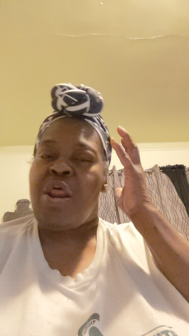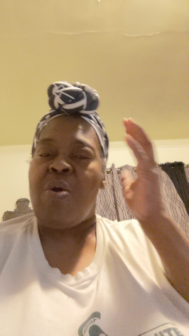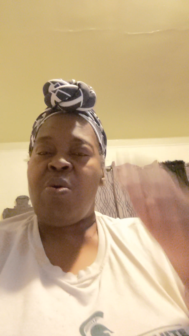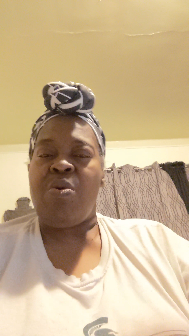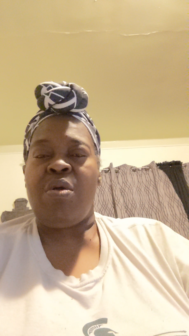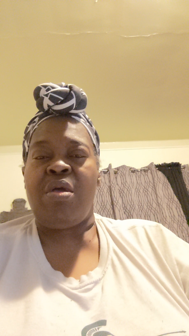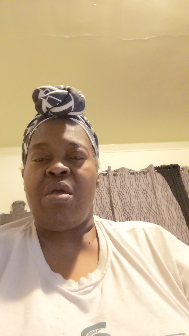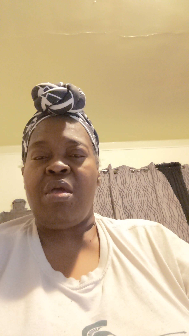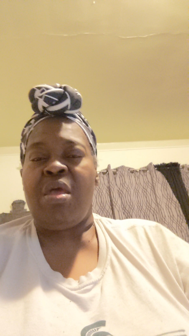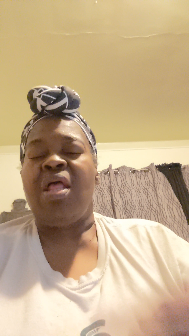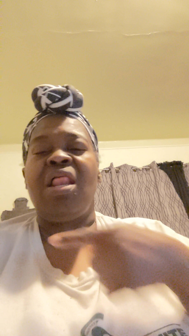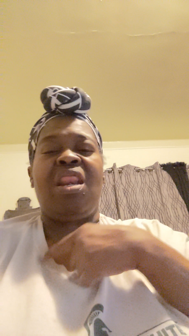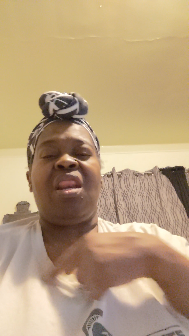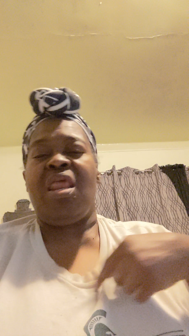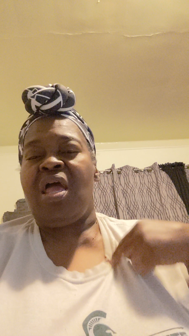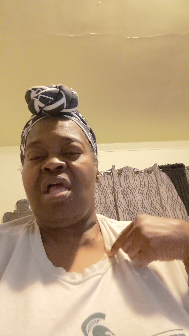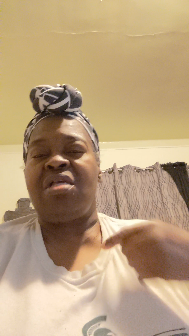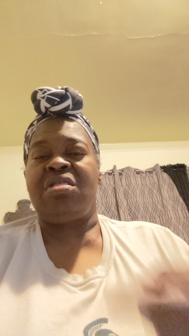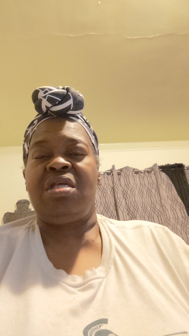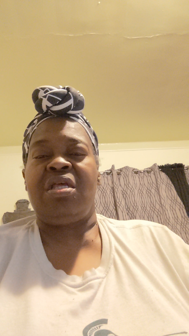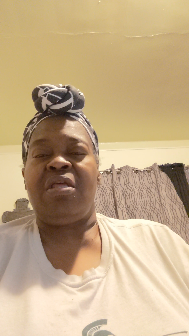necklace